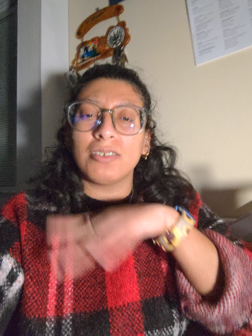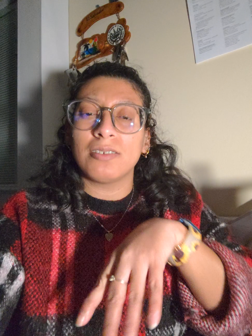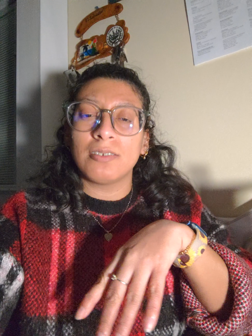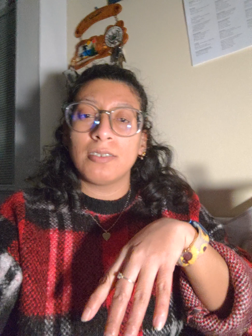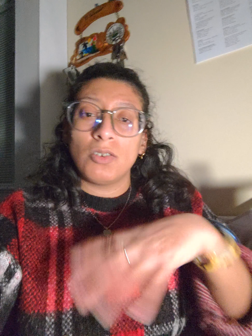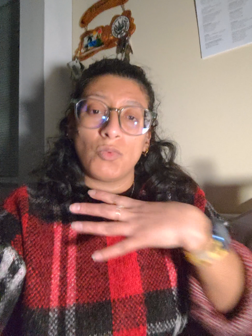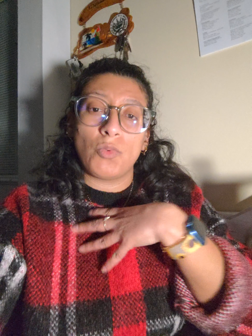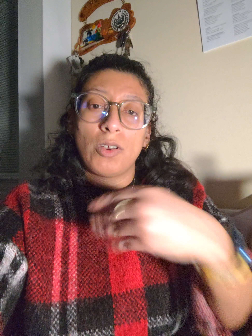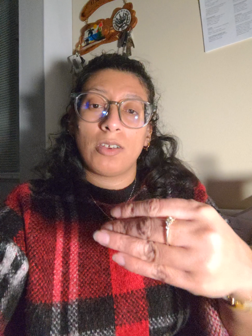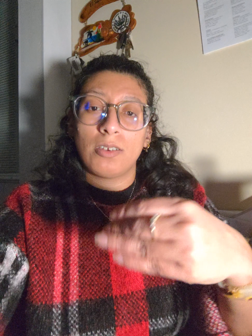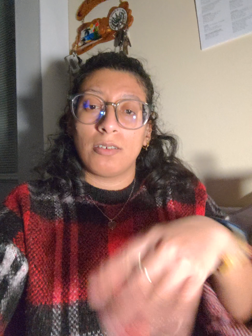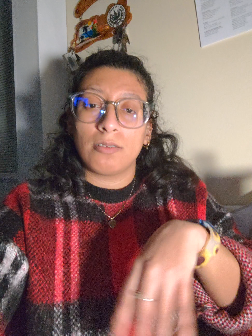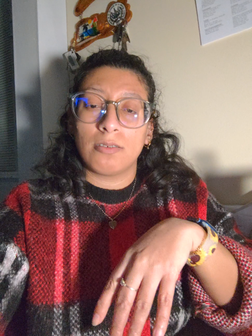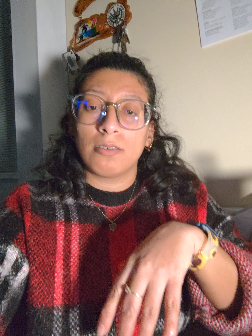white